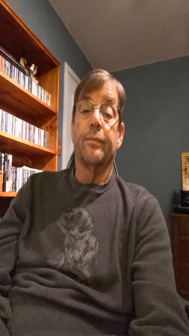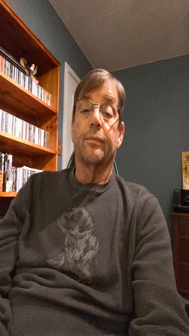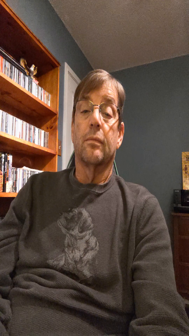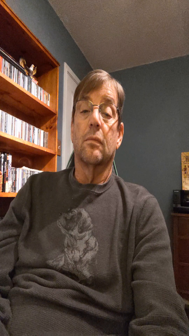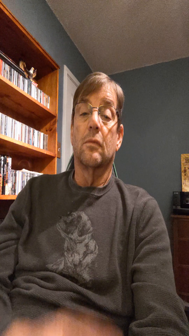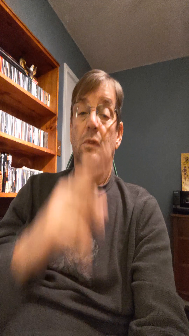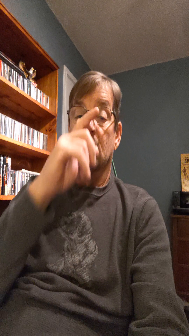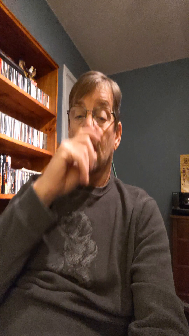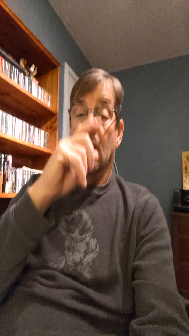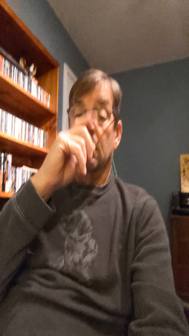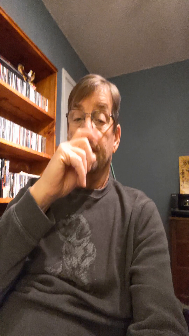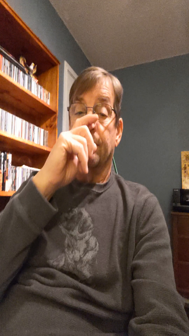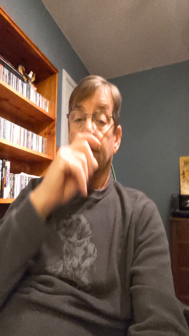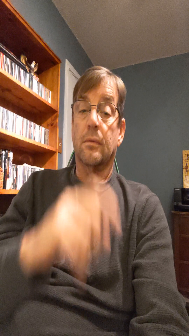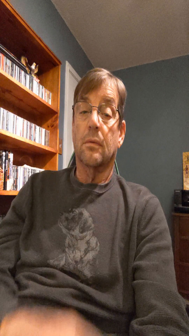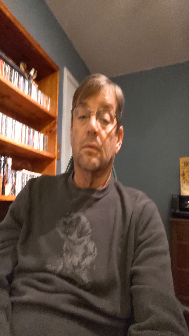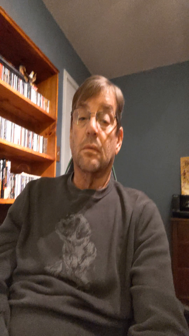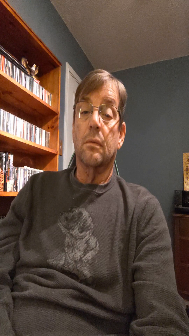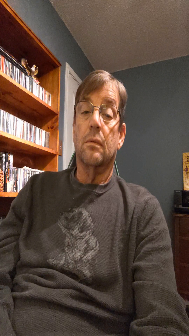doll